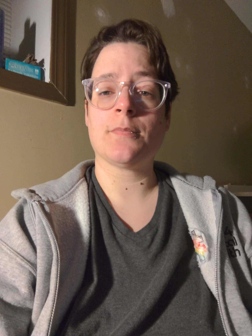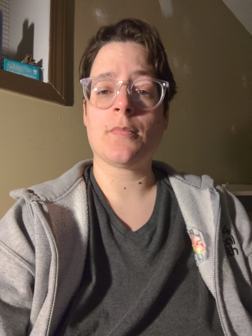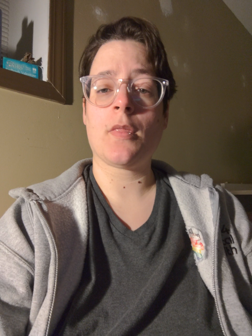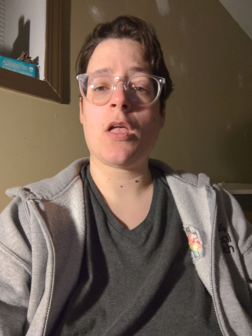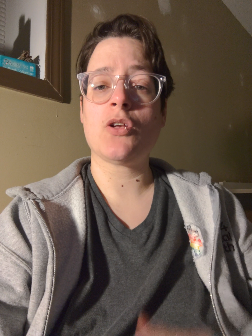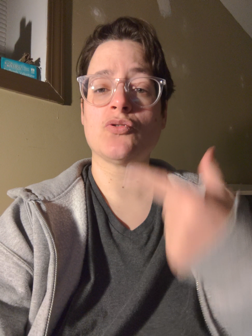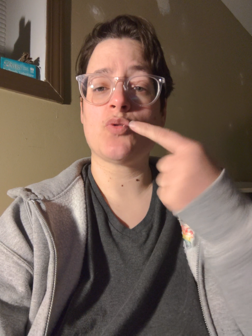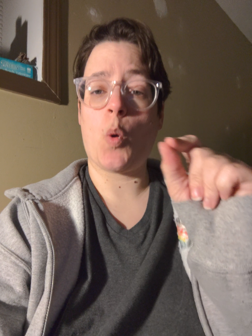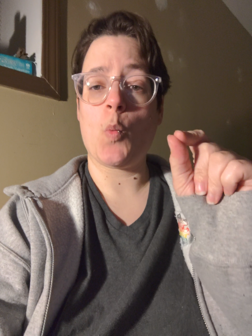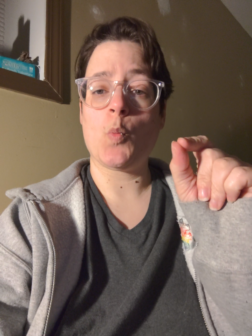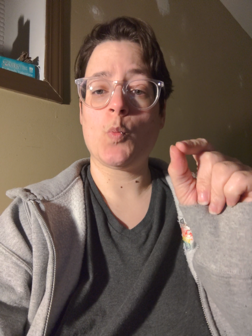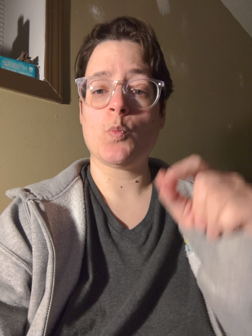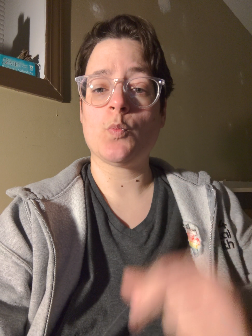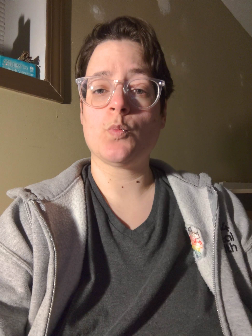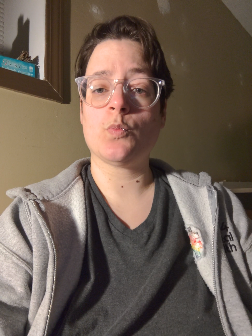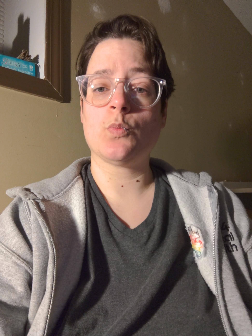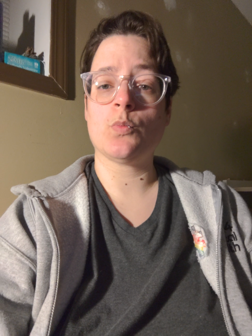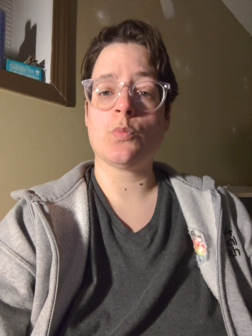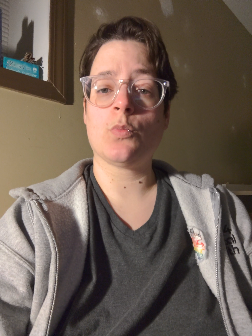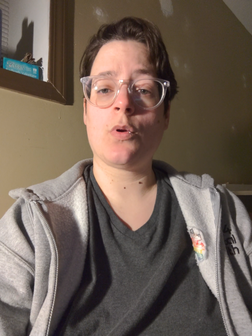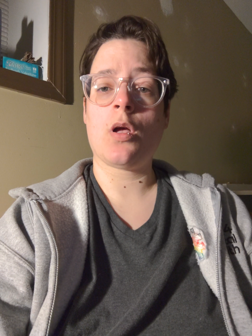go